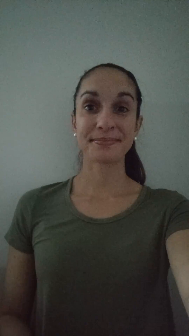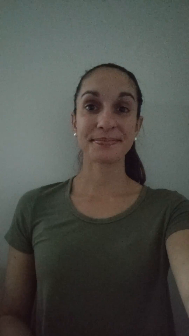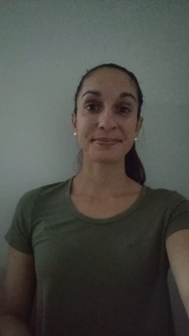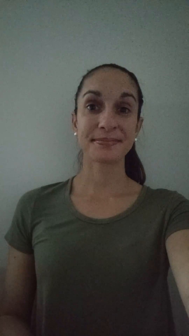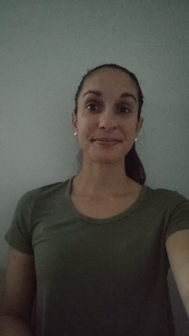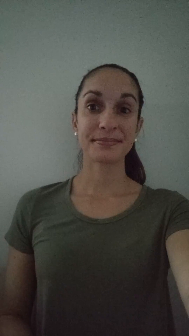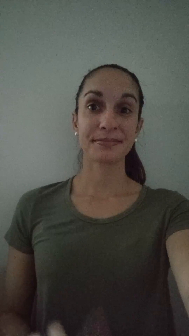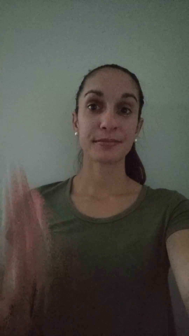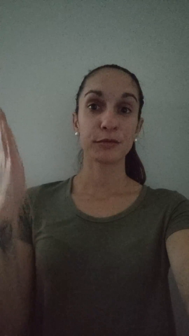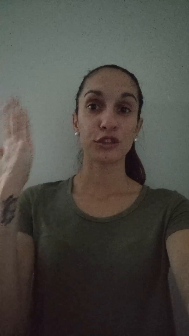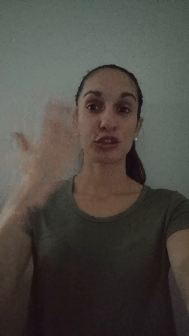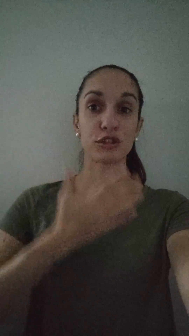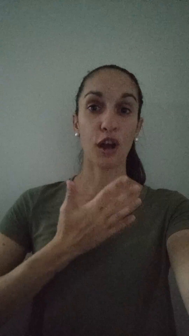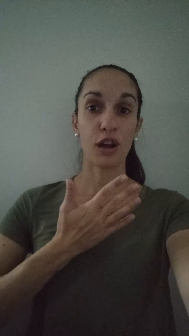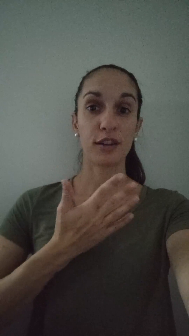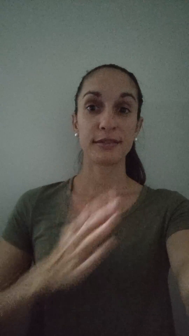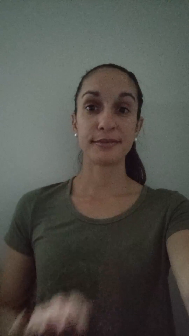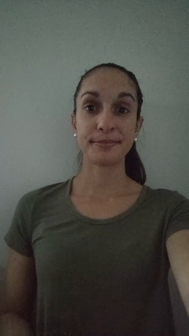dark